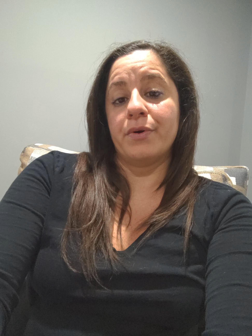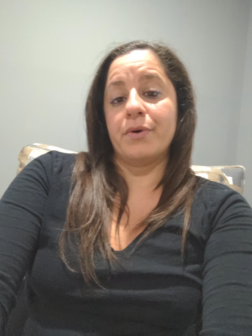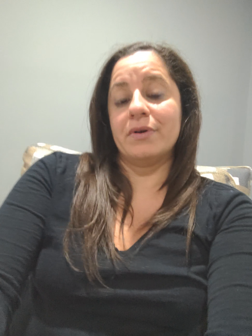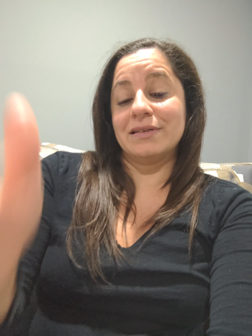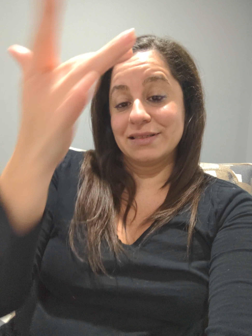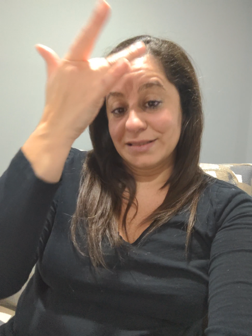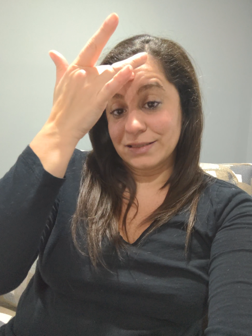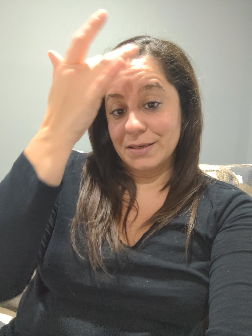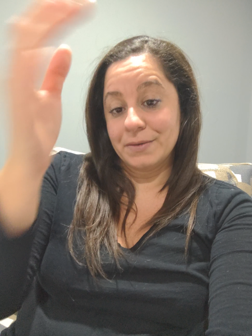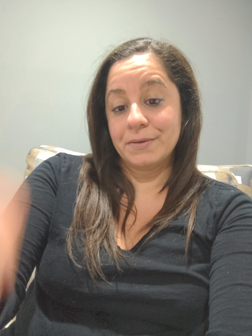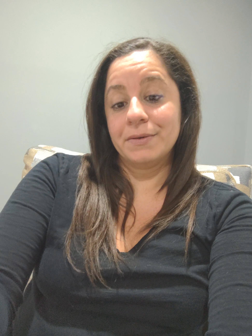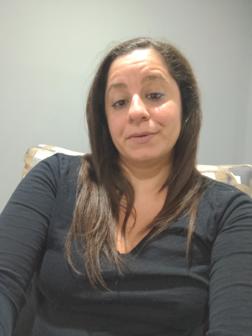sick